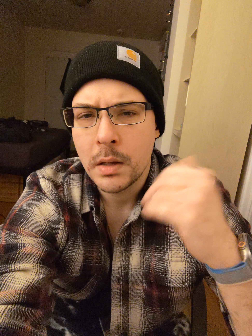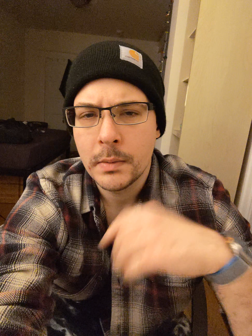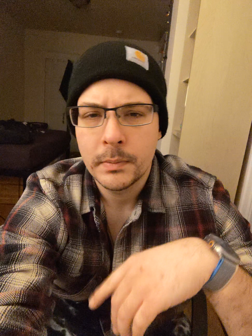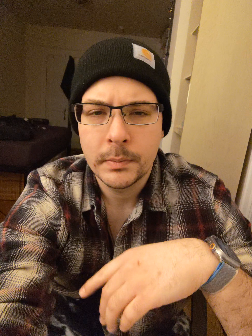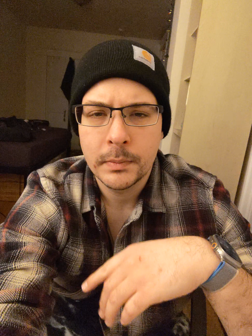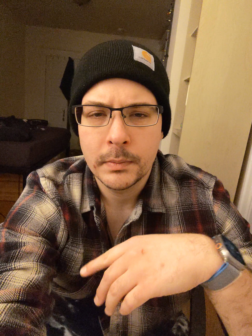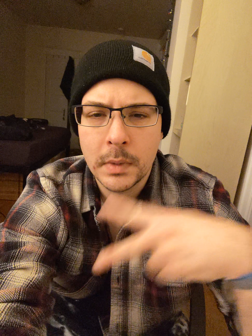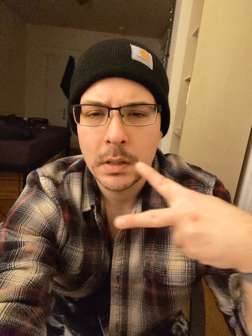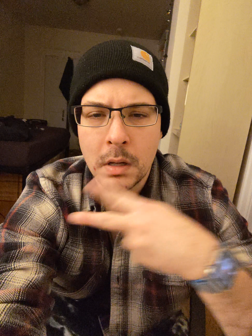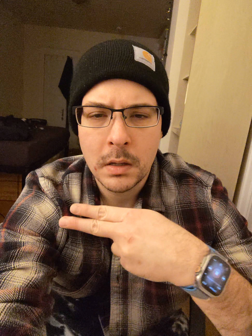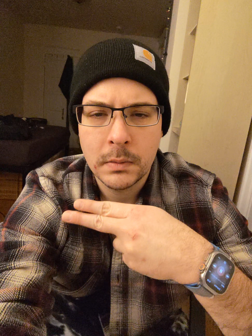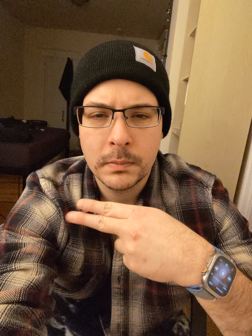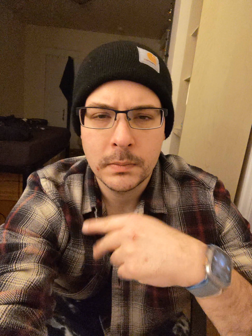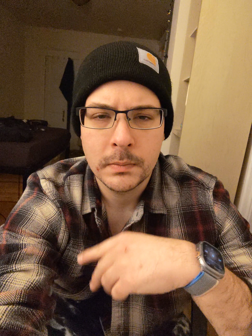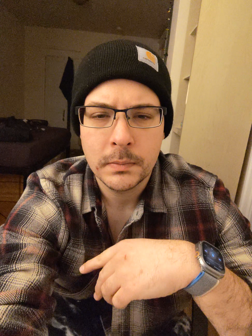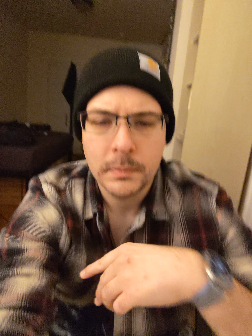cut